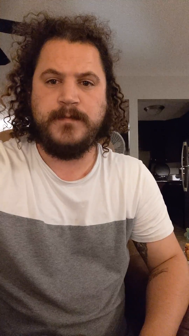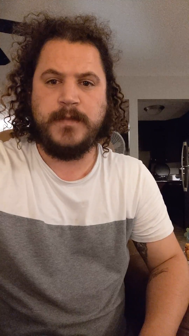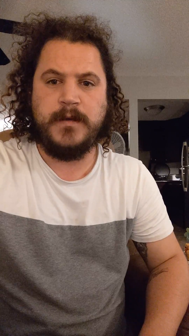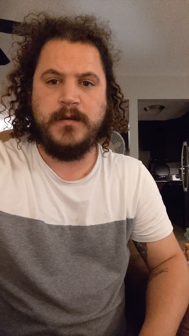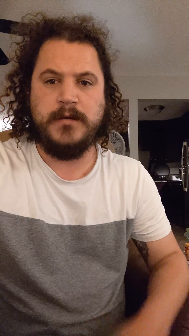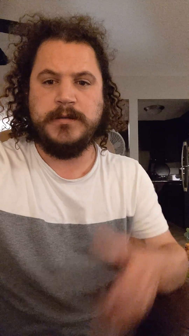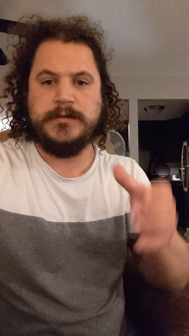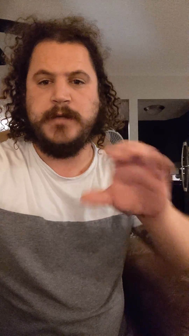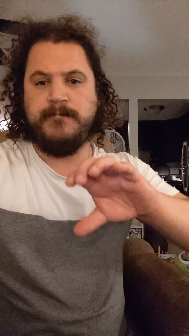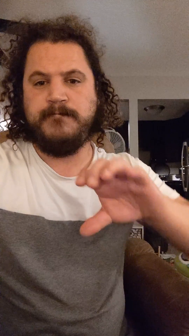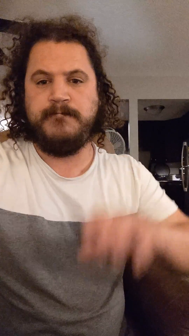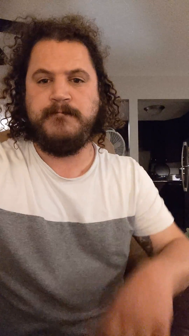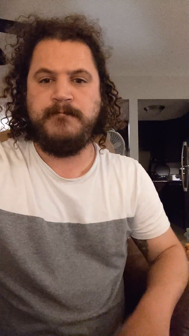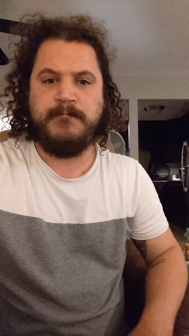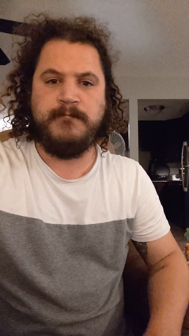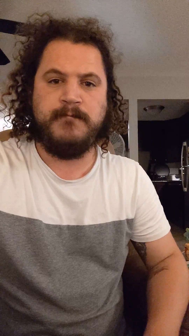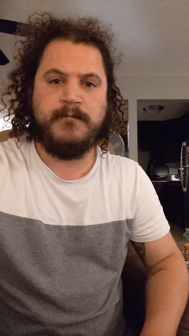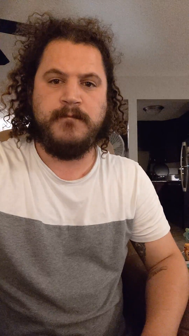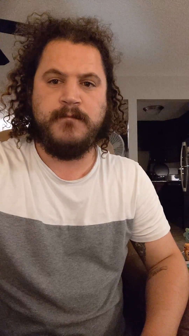dump